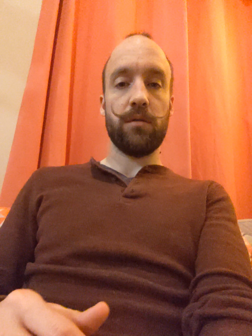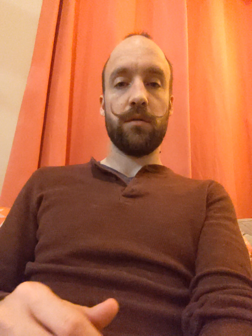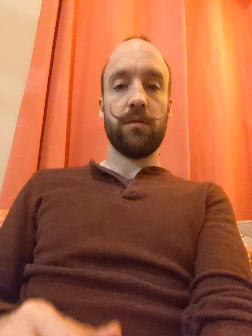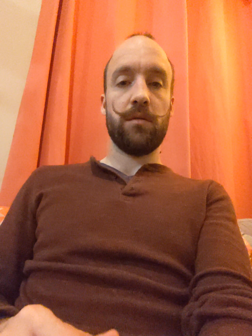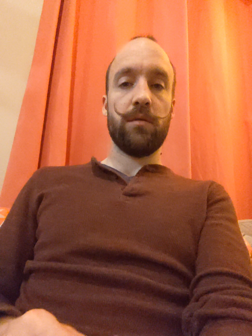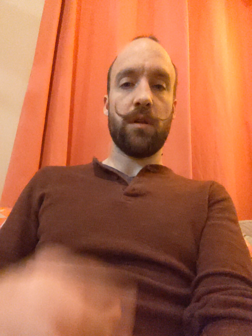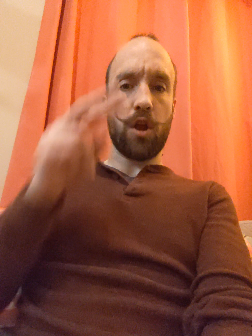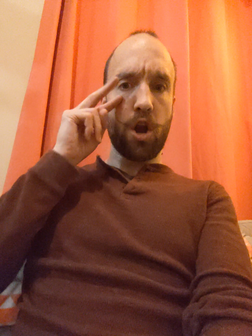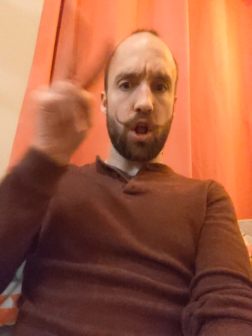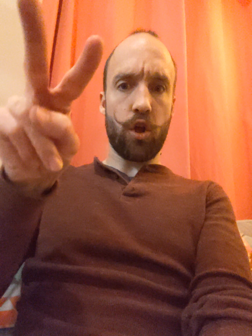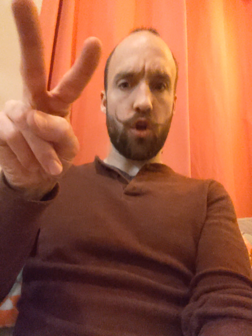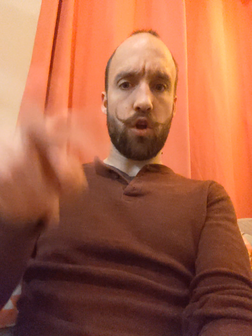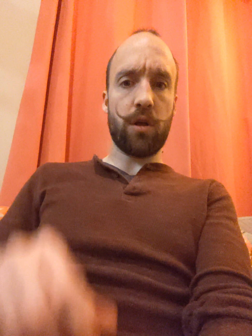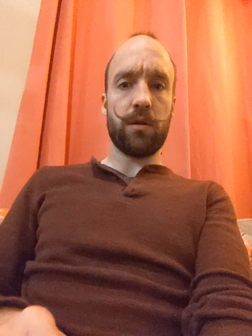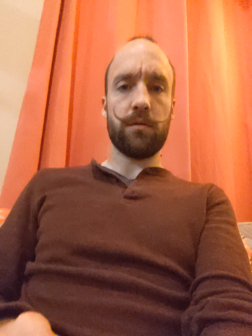look